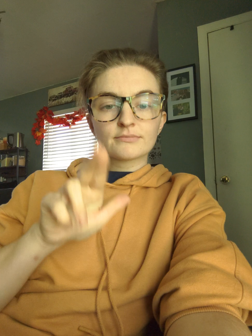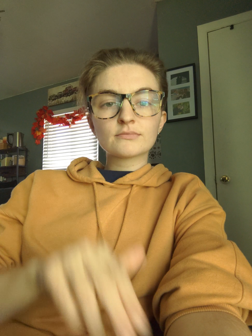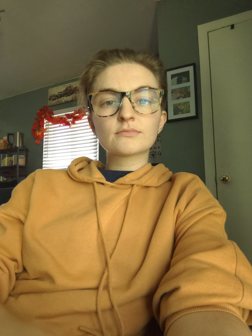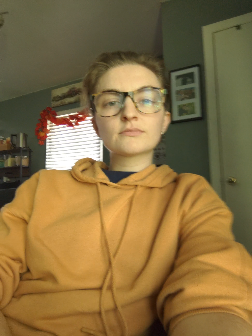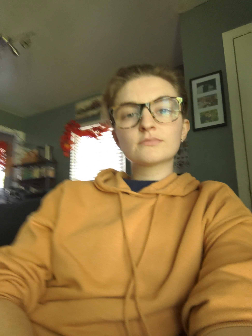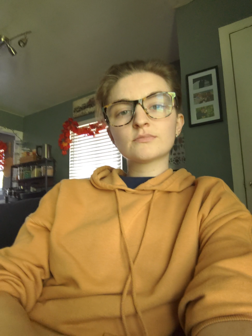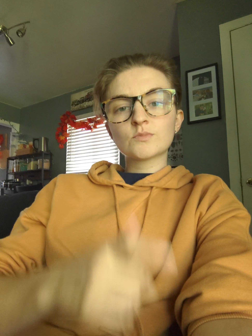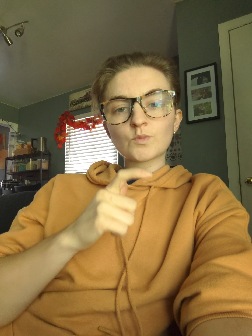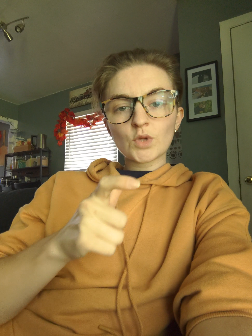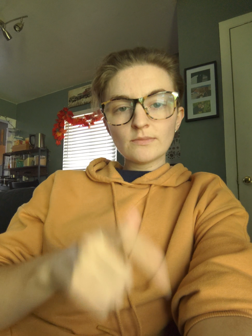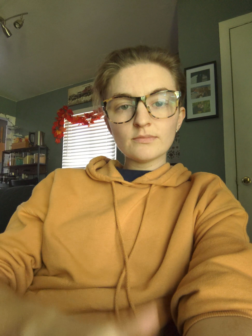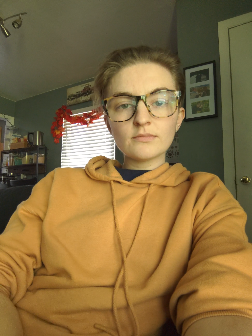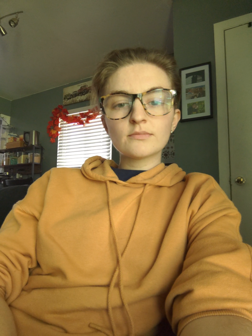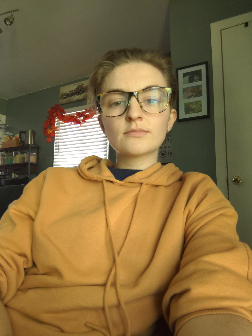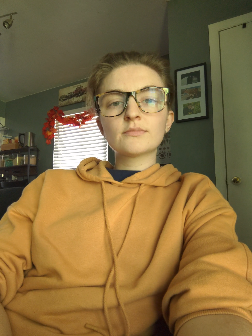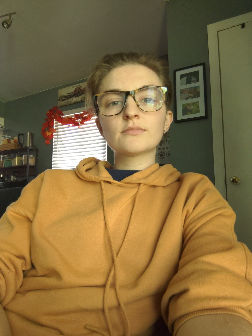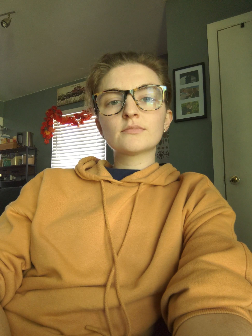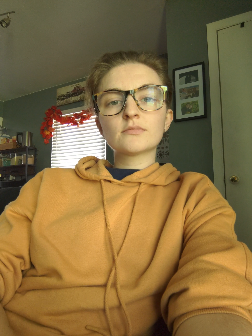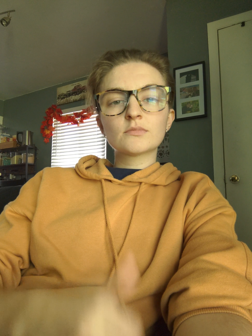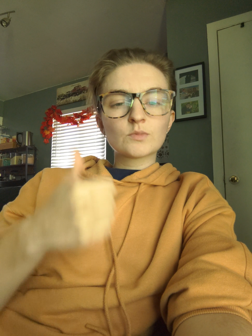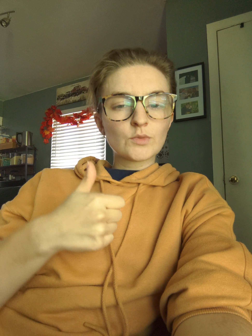run